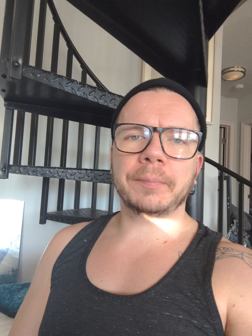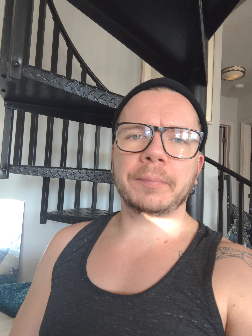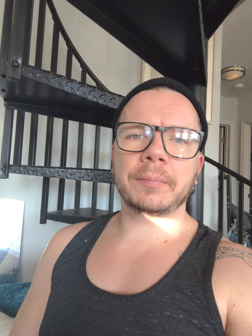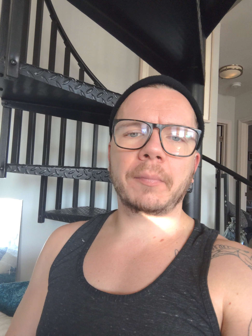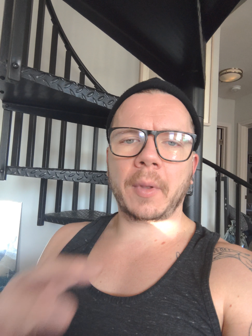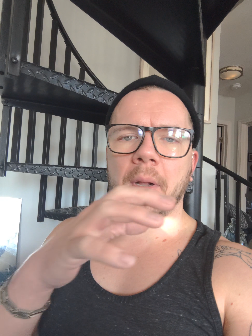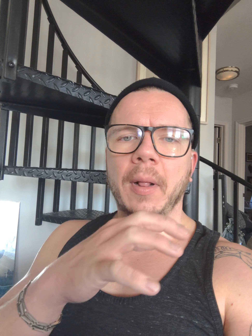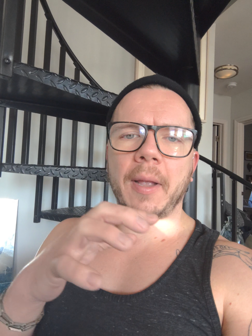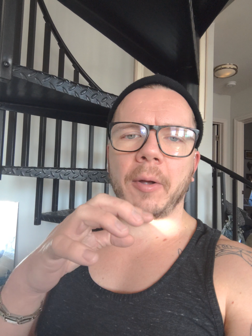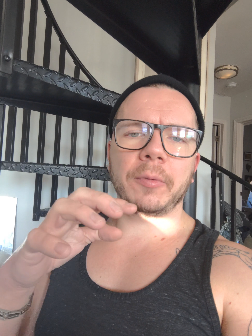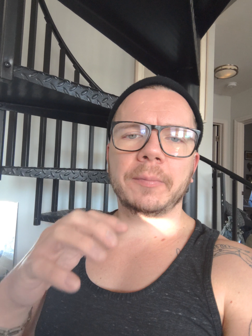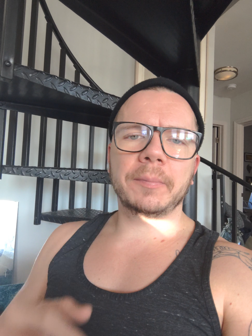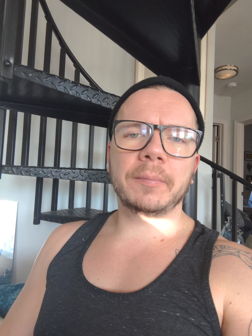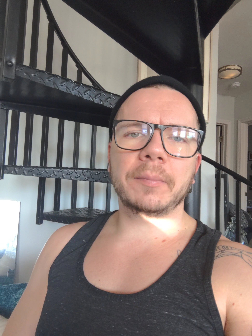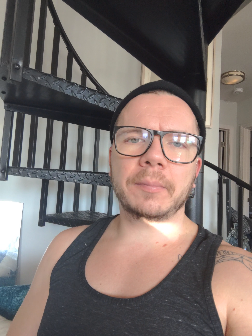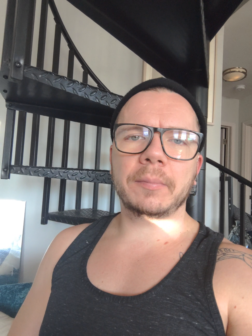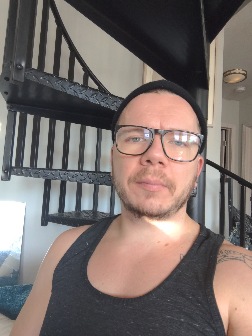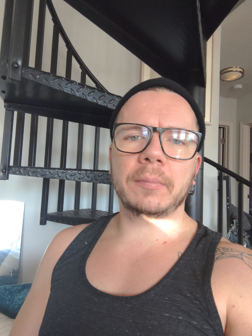cloud